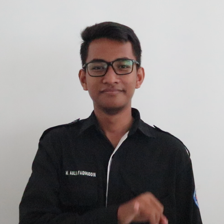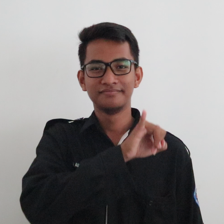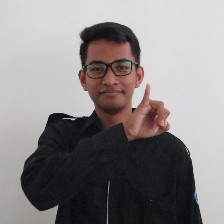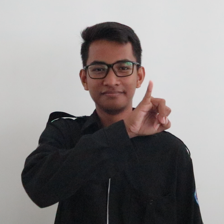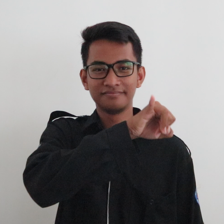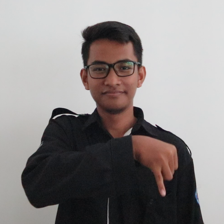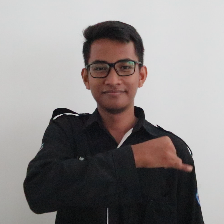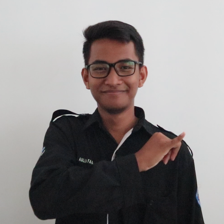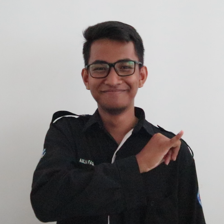J